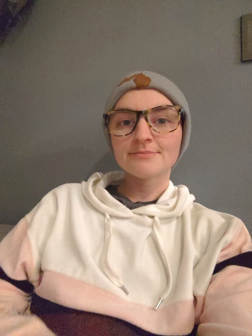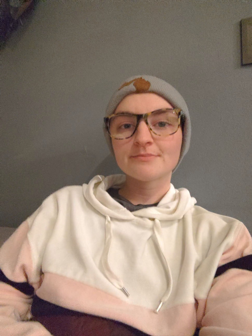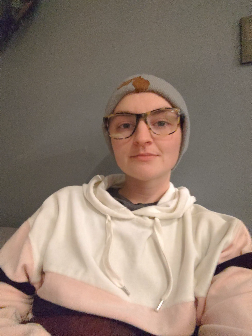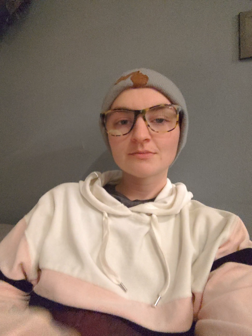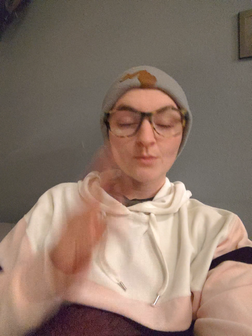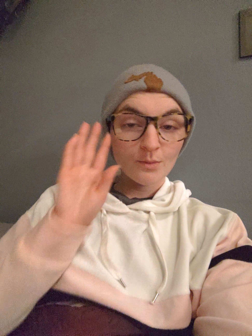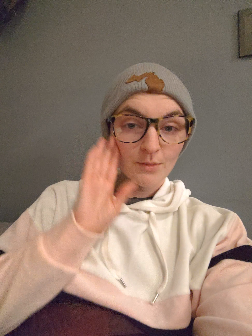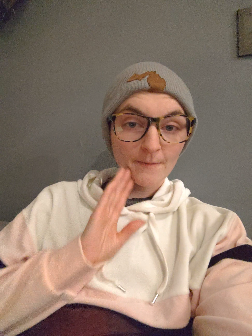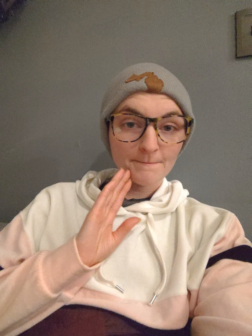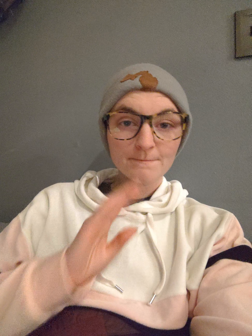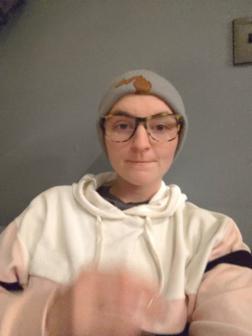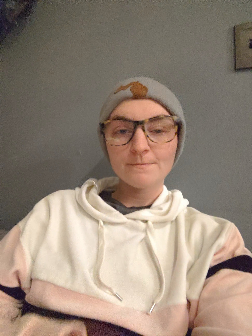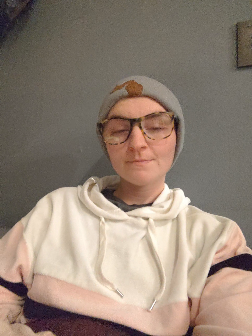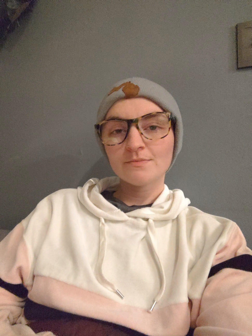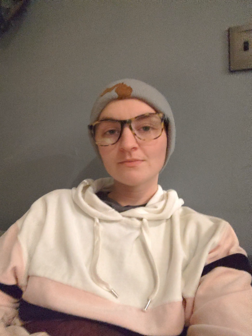brown